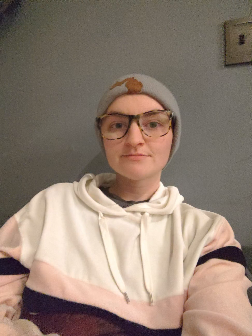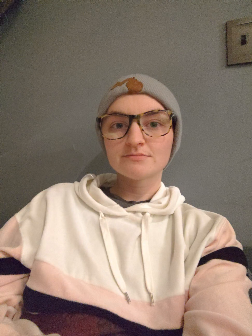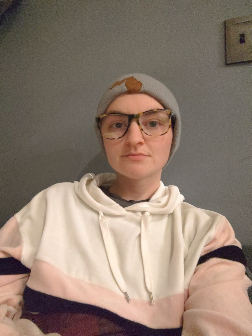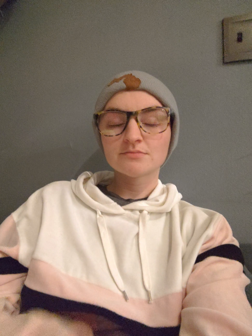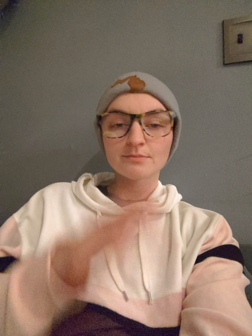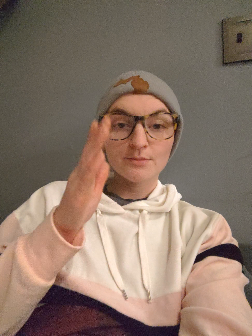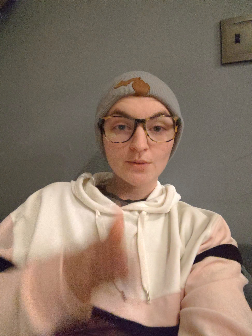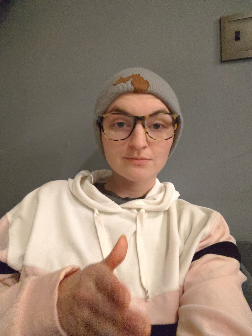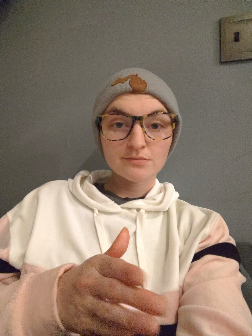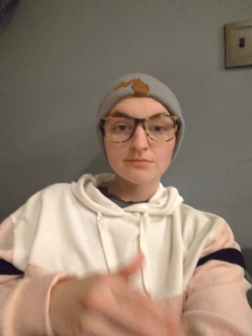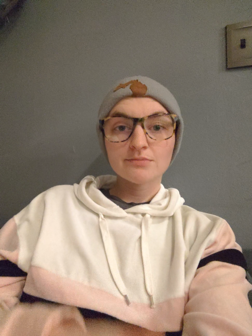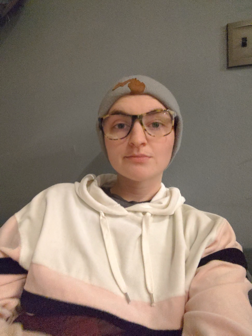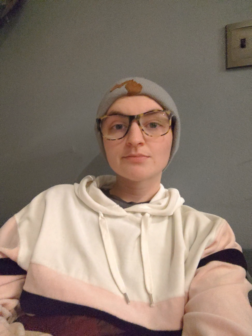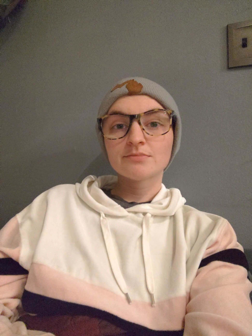person